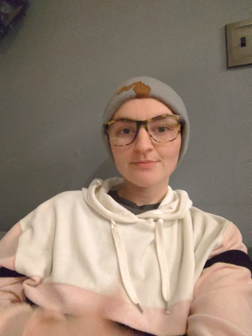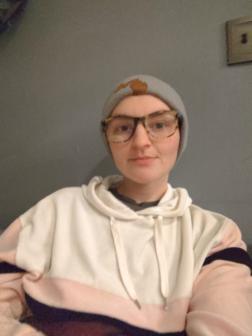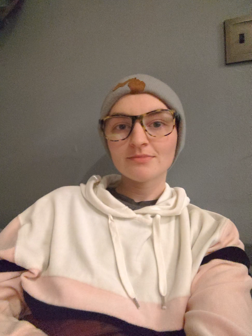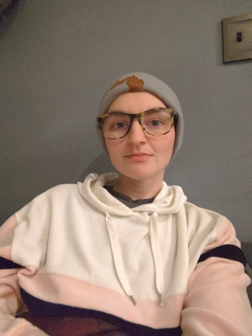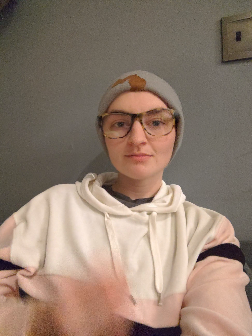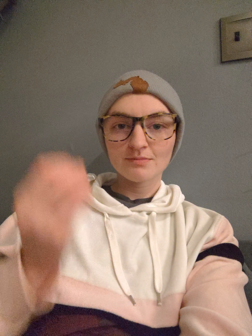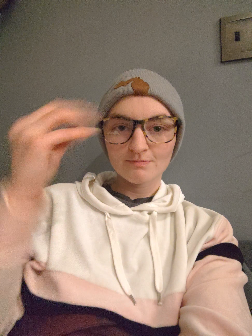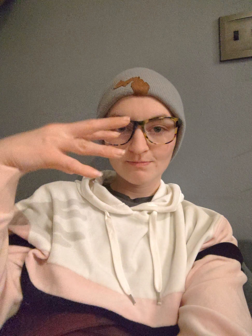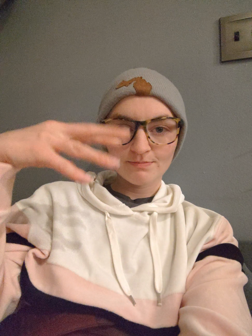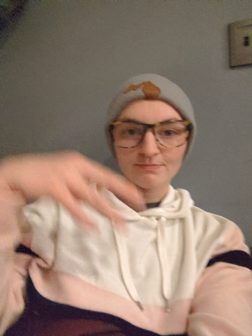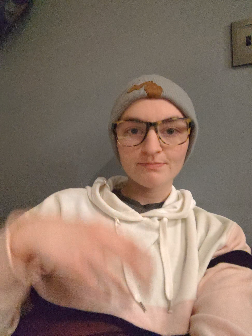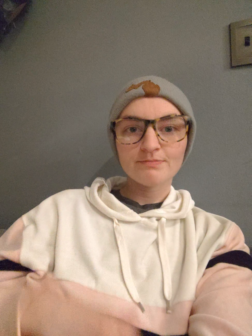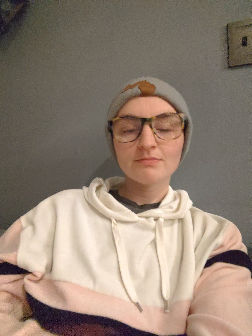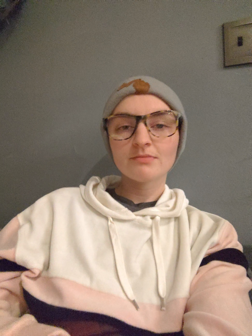lamp